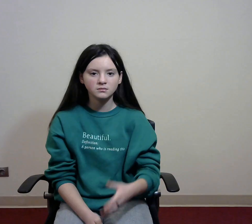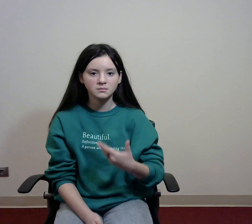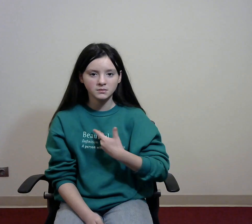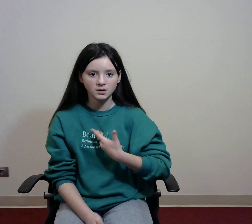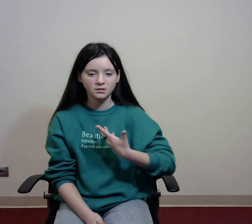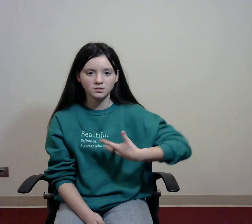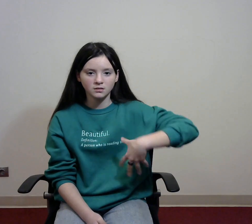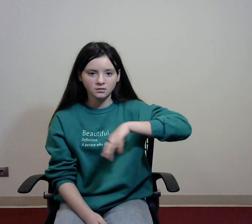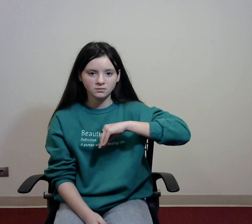biz